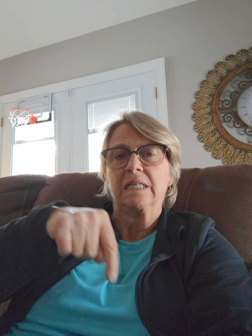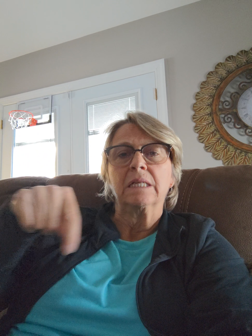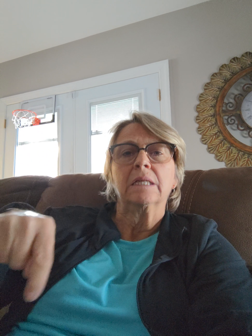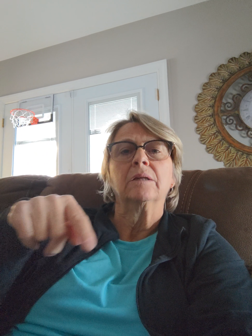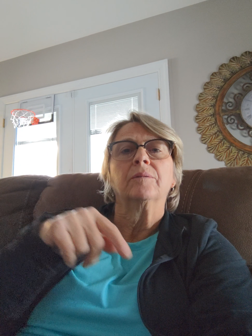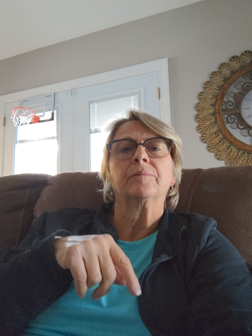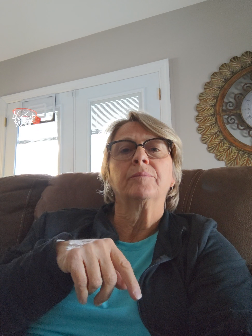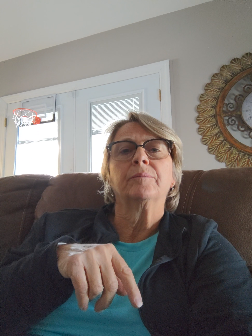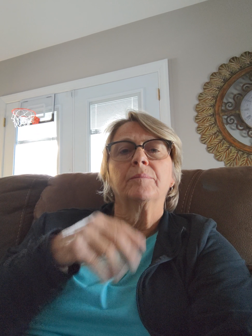feet